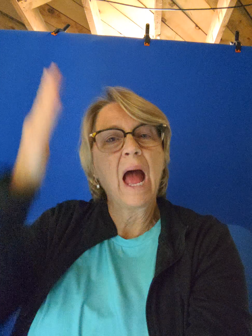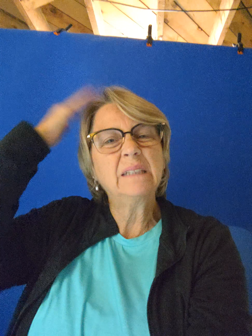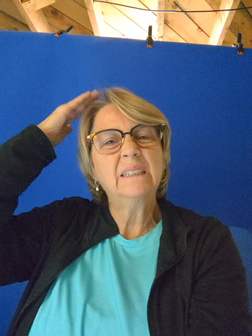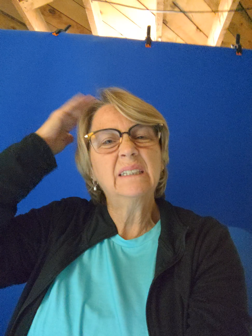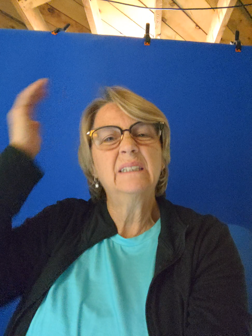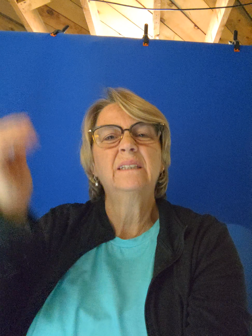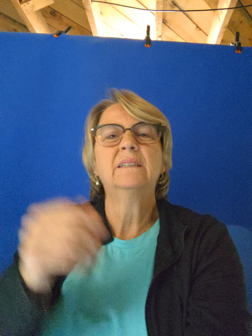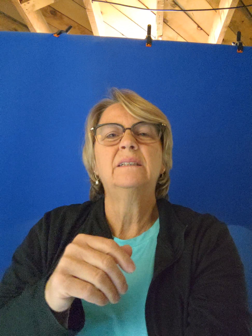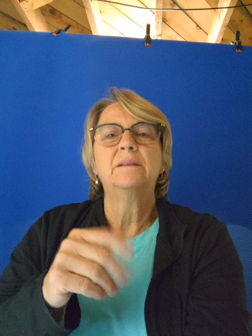hat